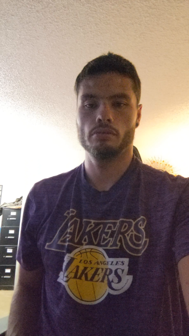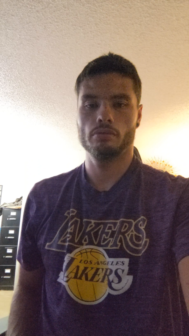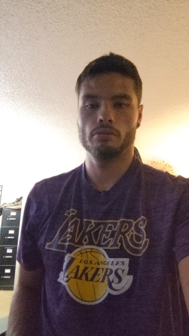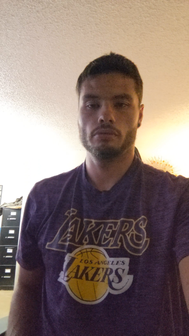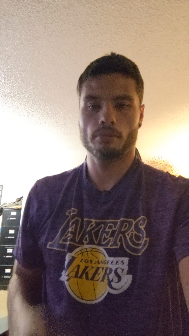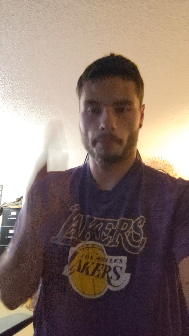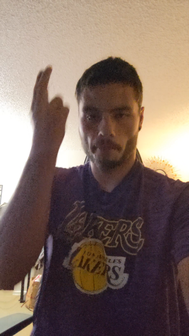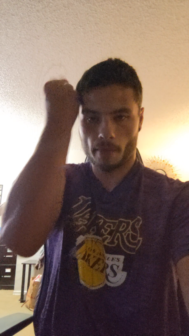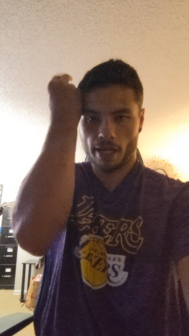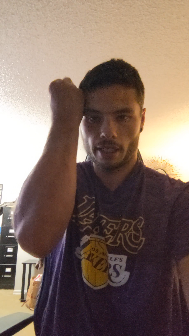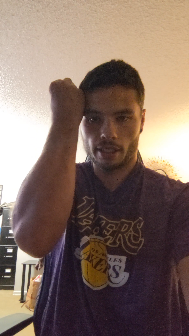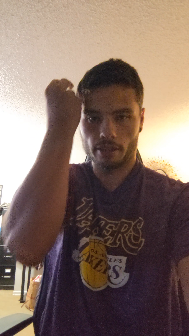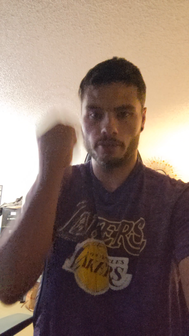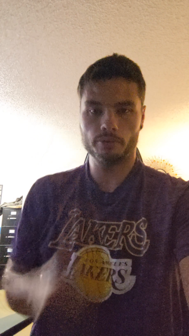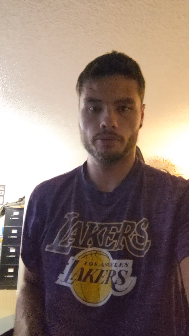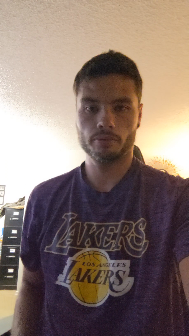bunny